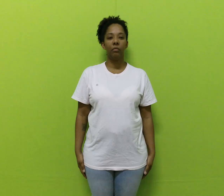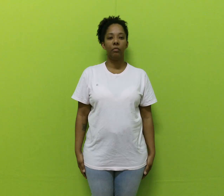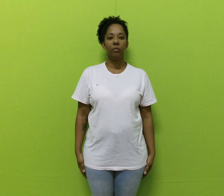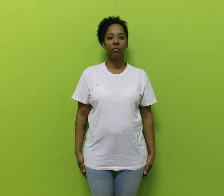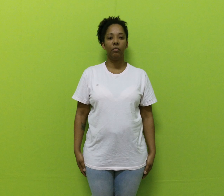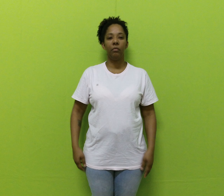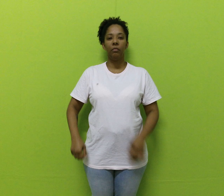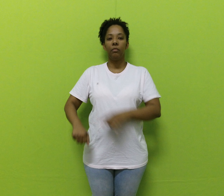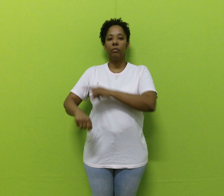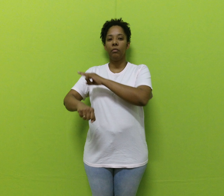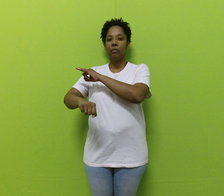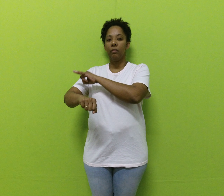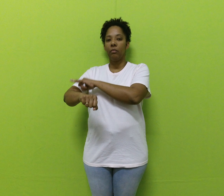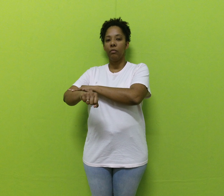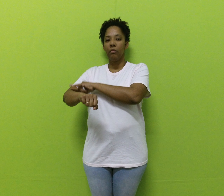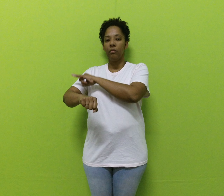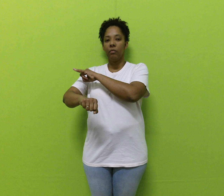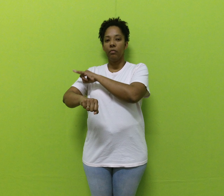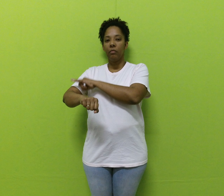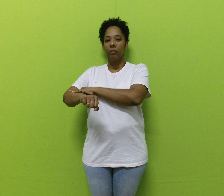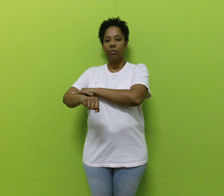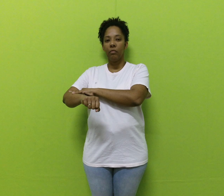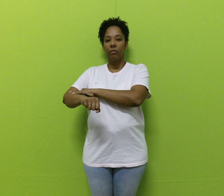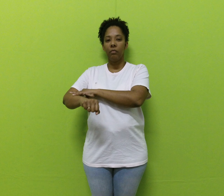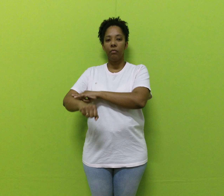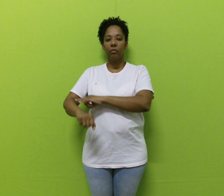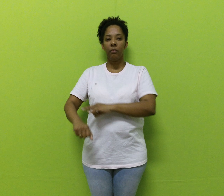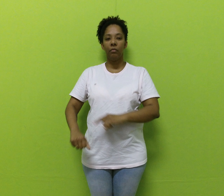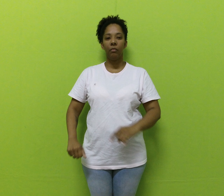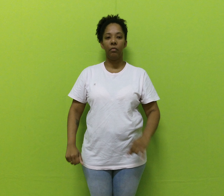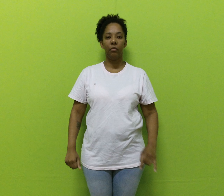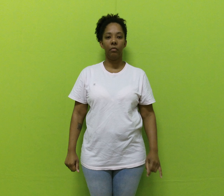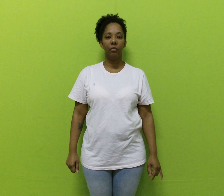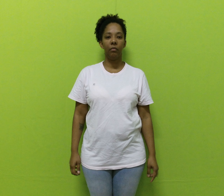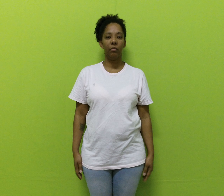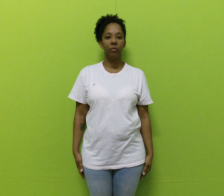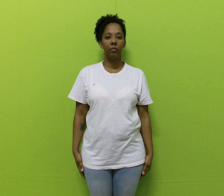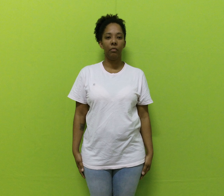banheiro